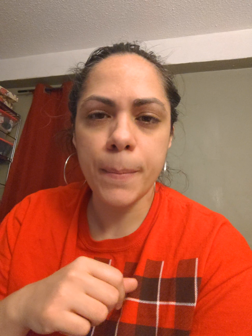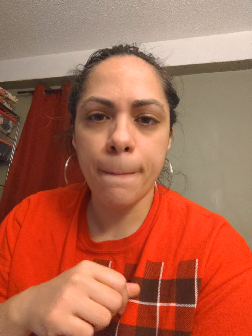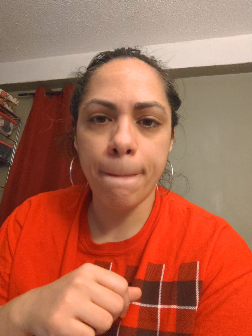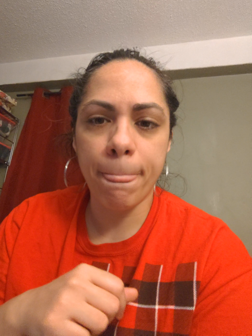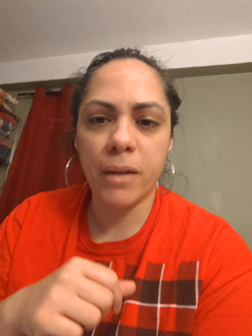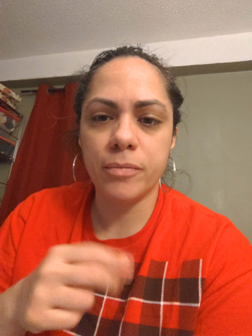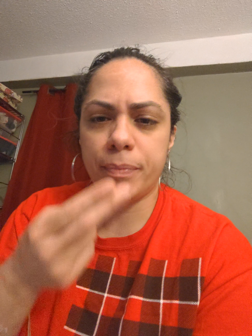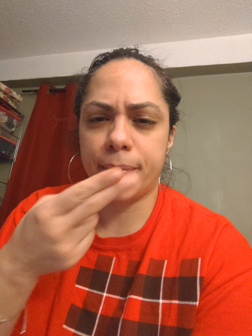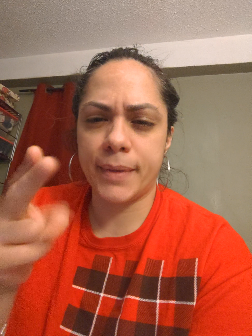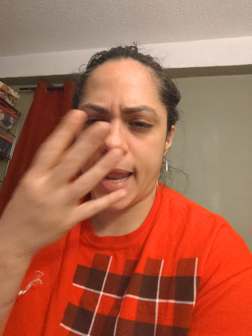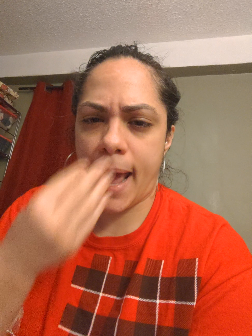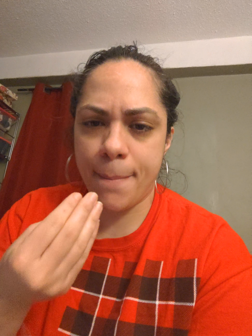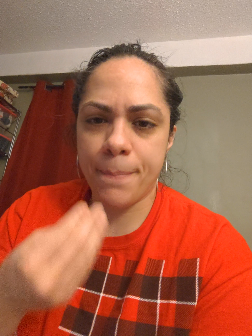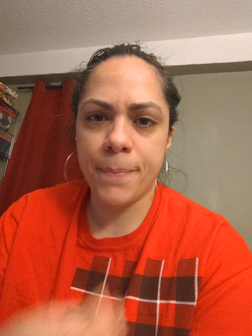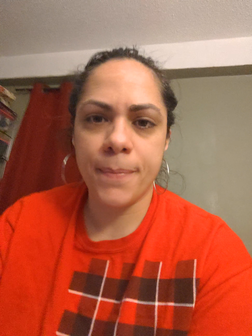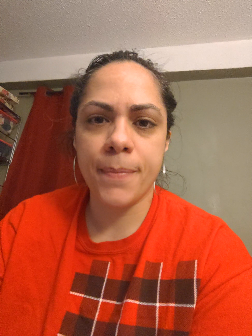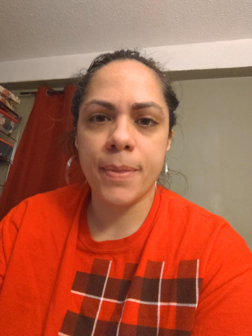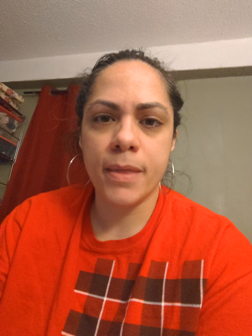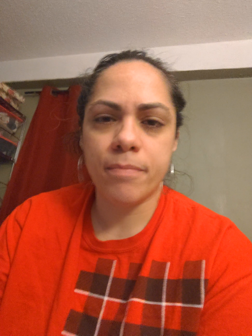nap